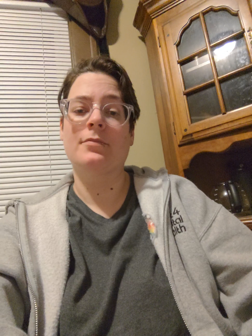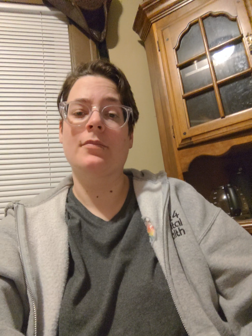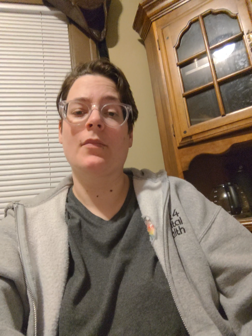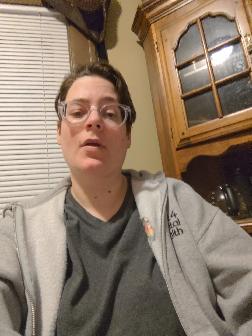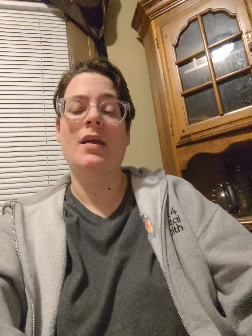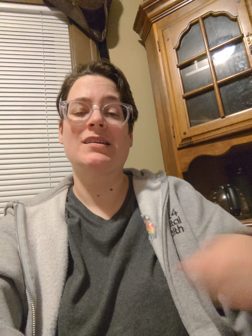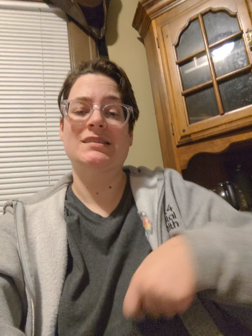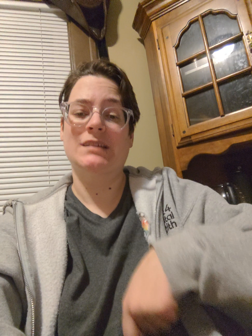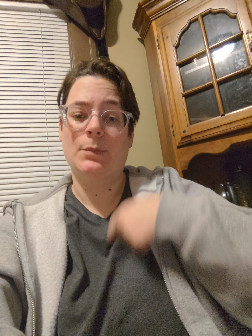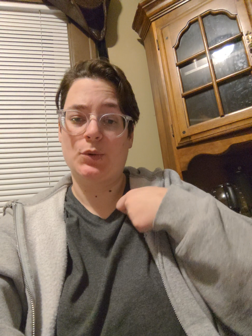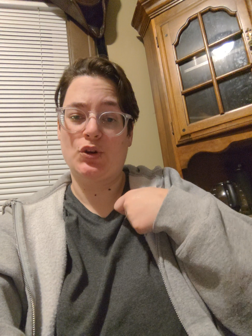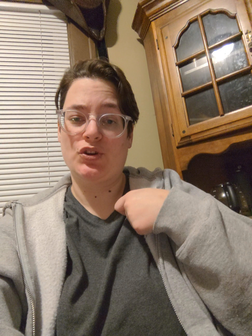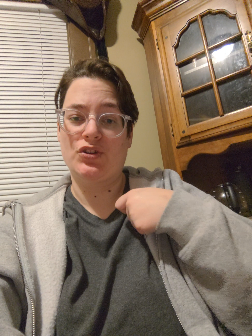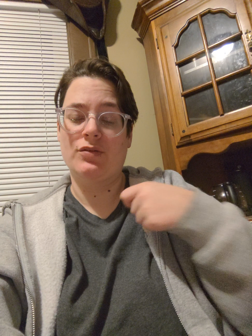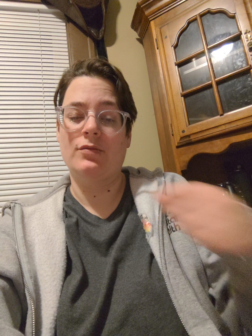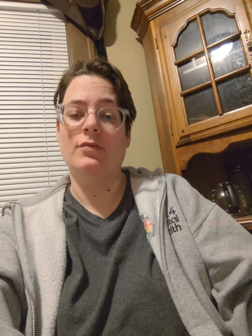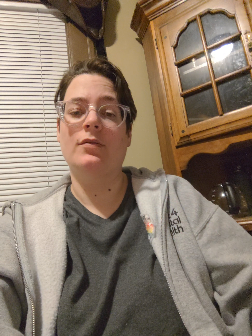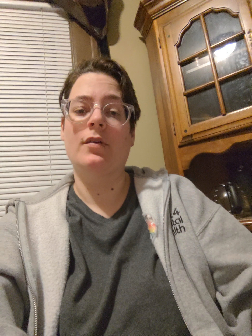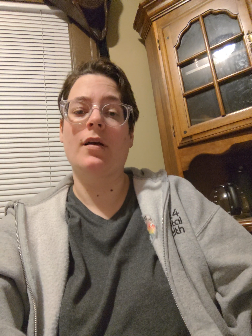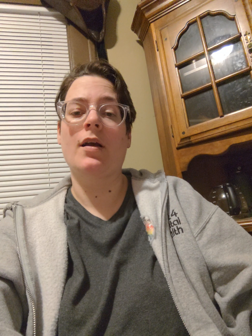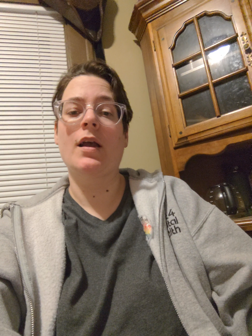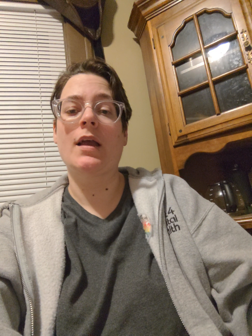zipper